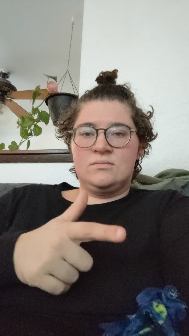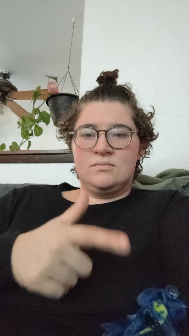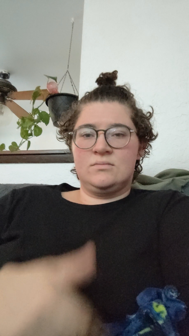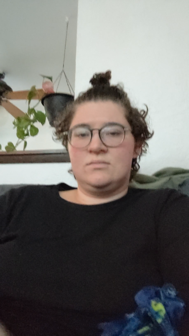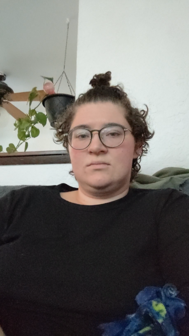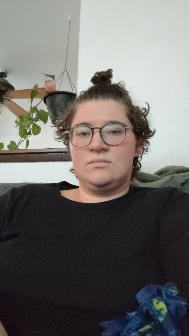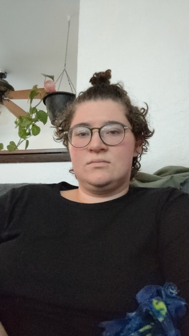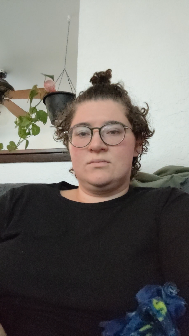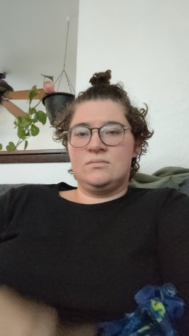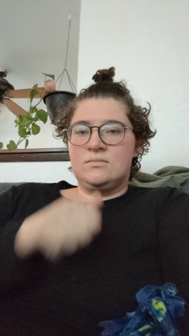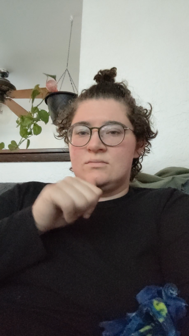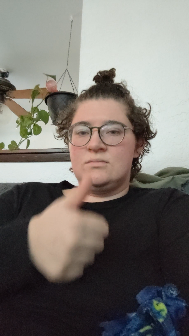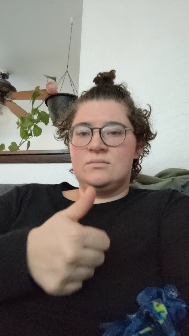don't